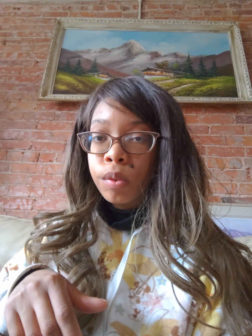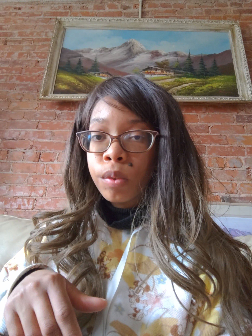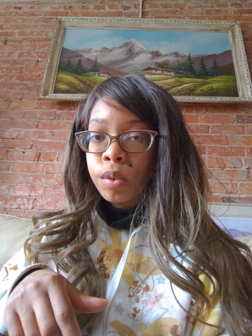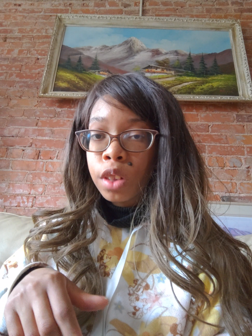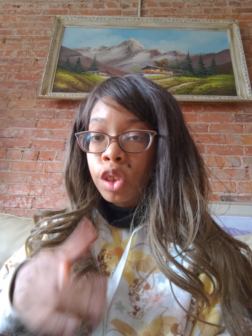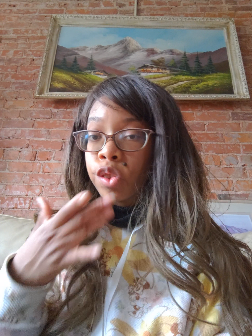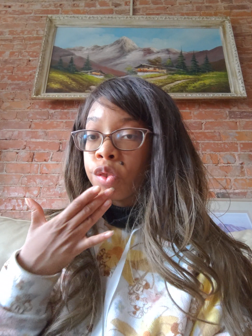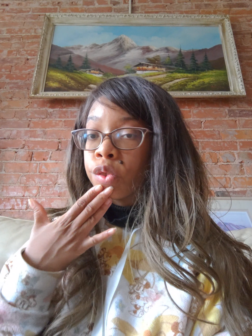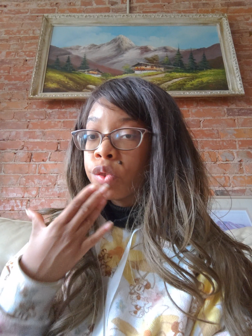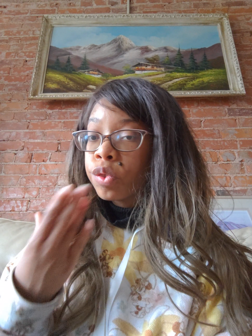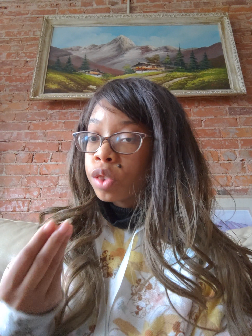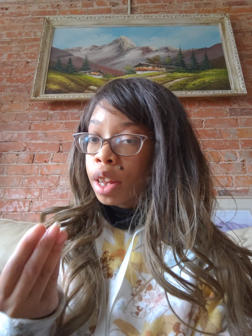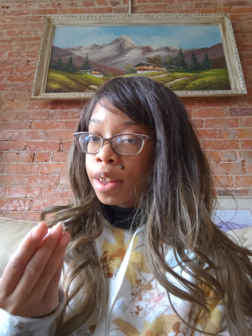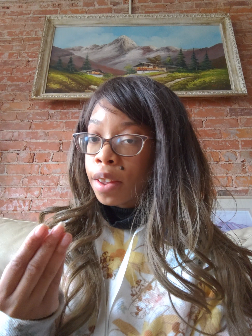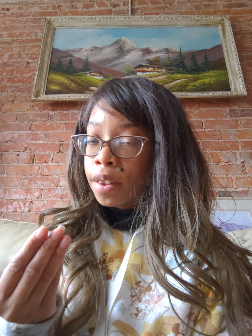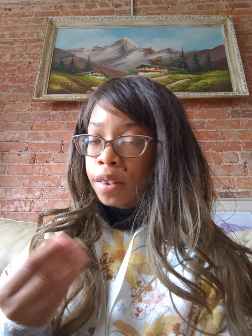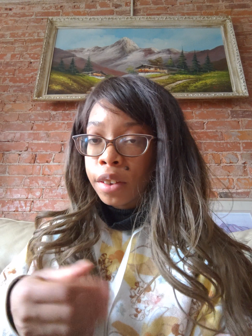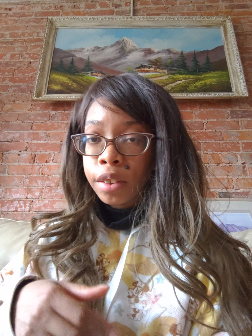wet